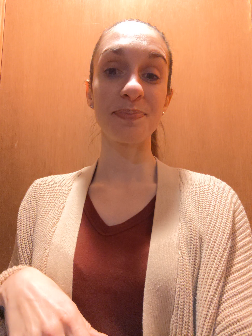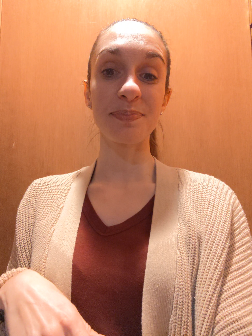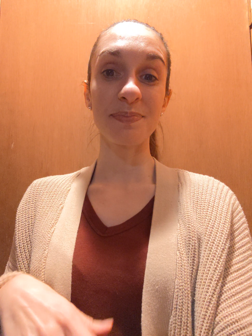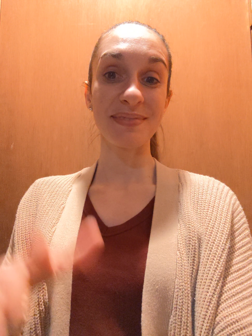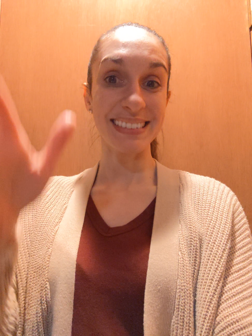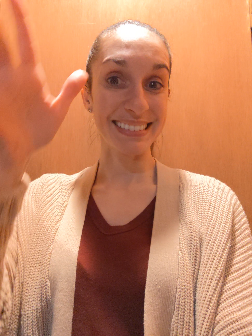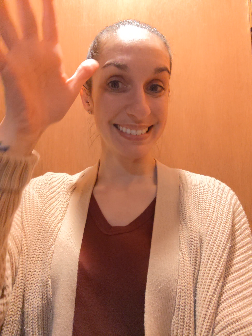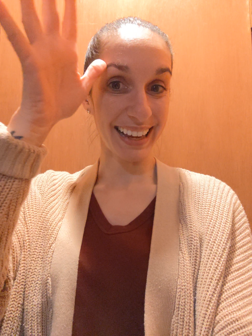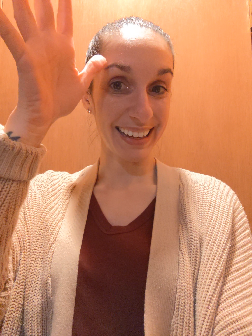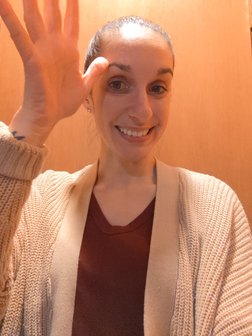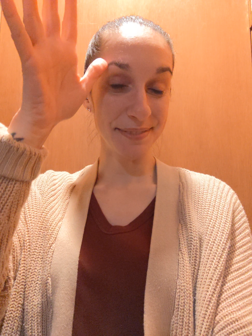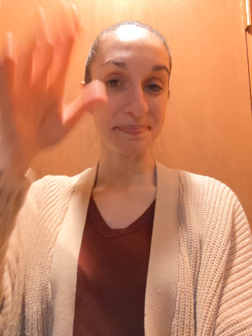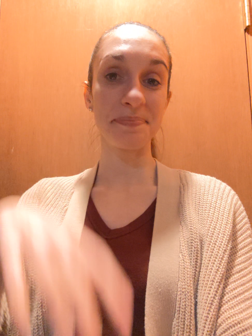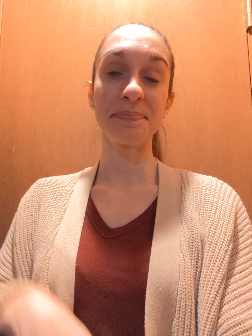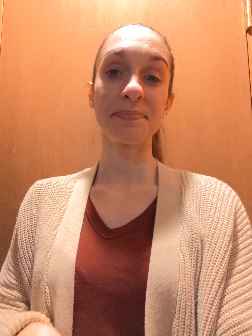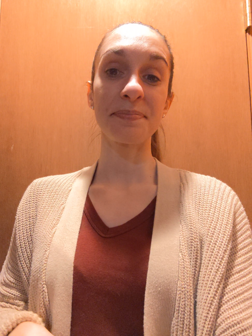dad